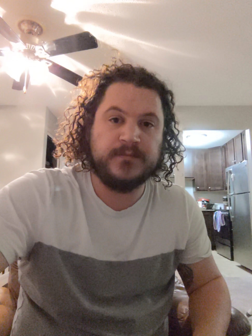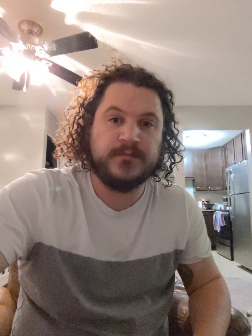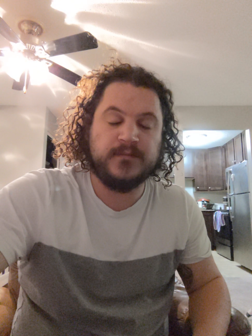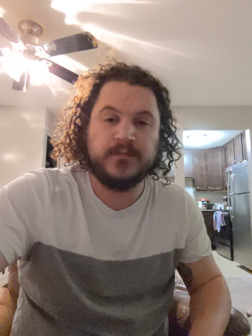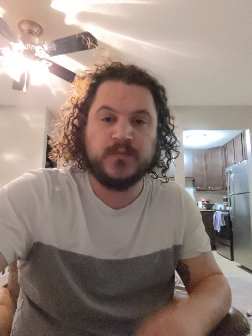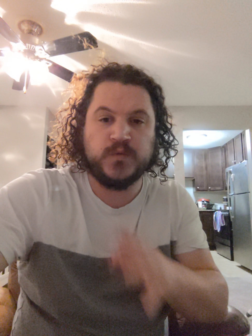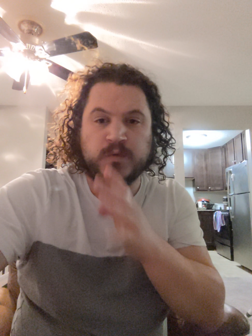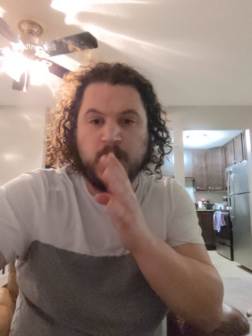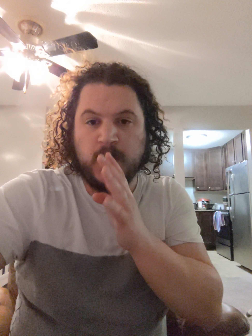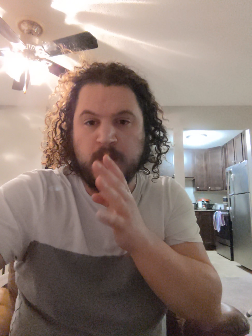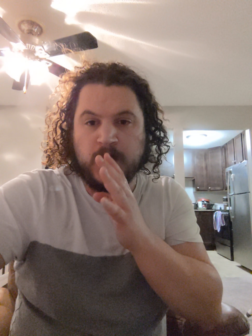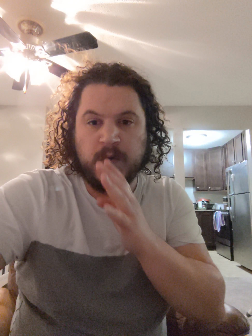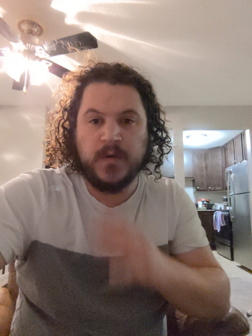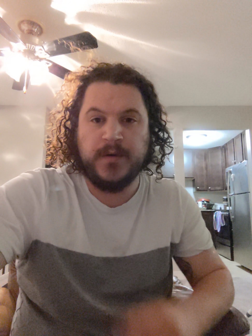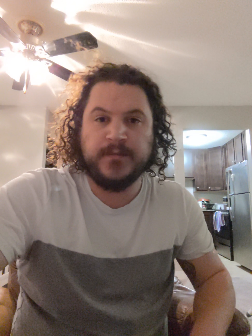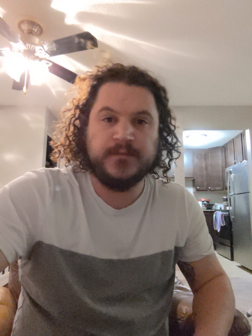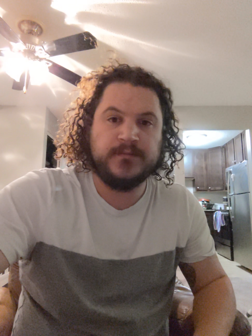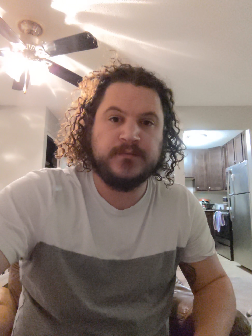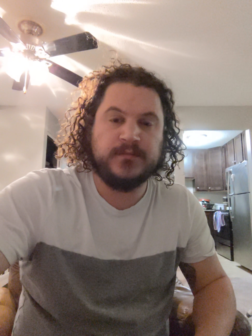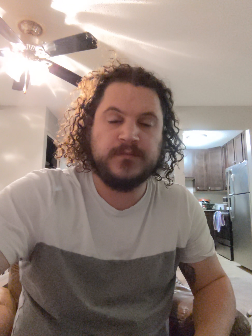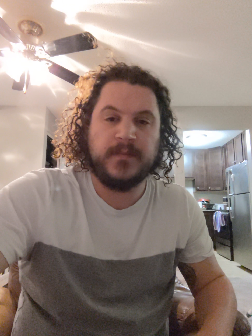talk